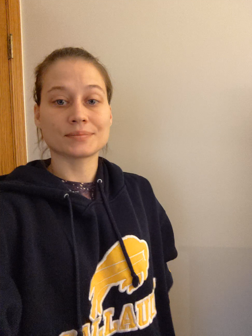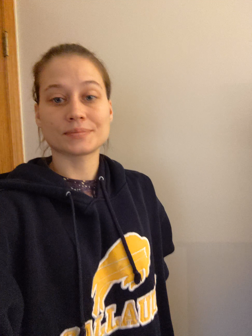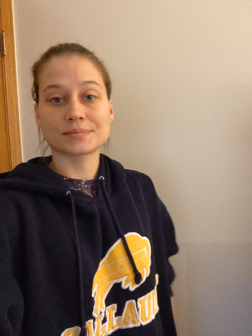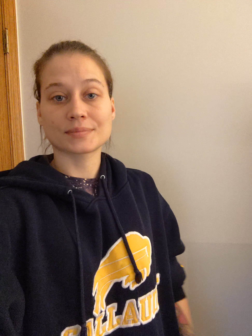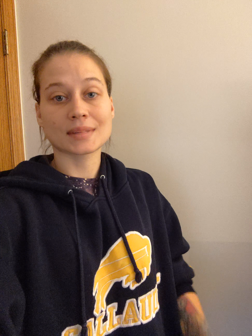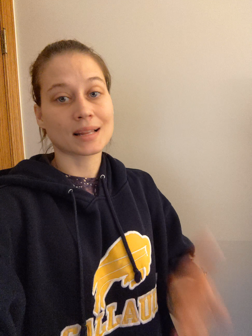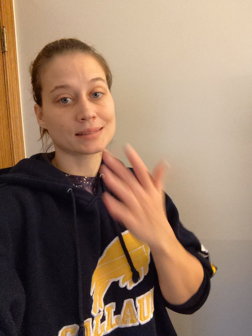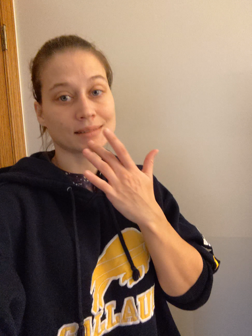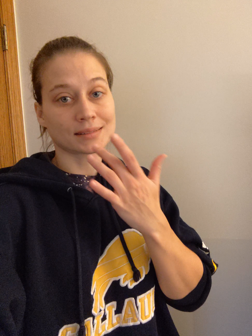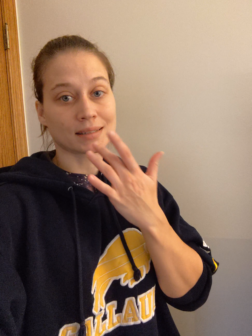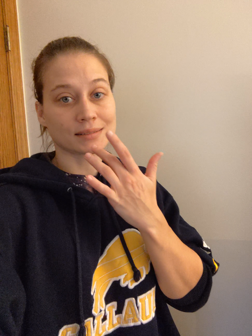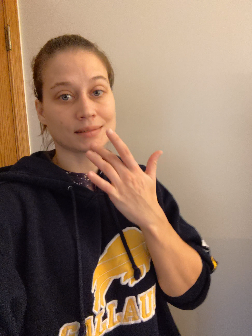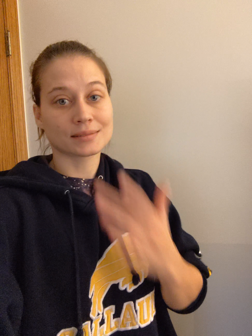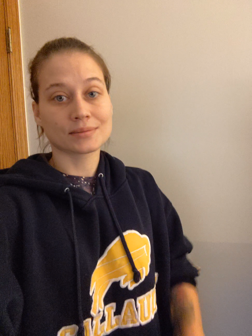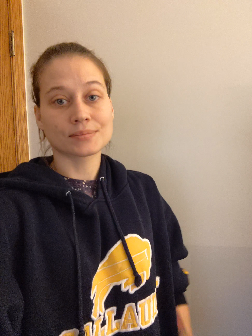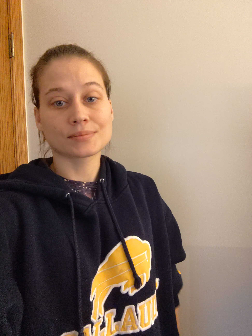taste